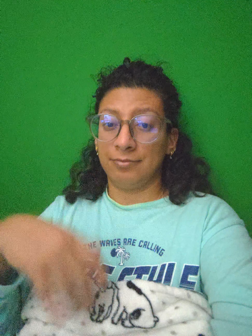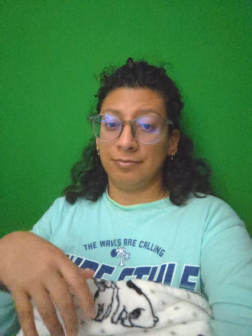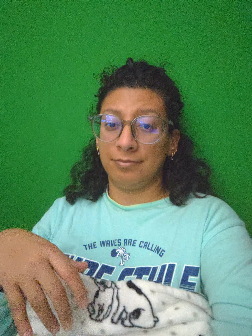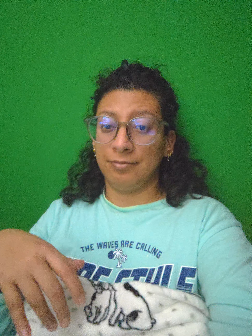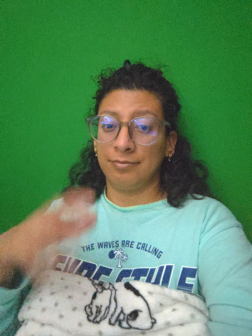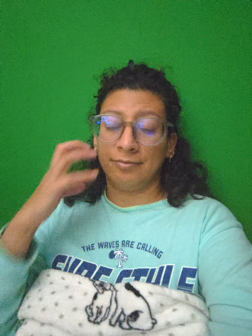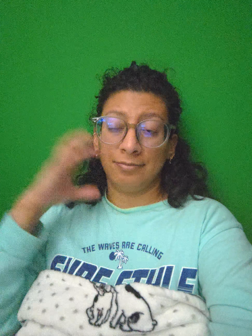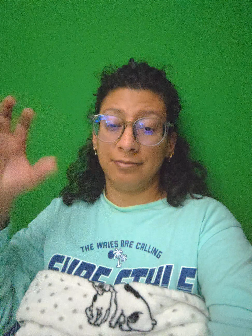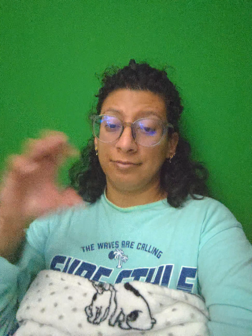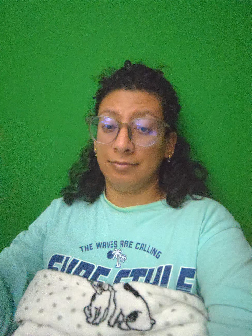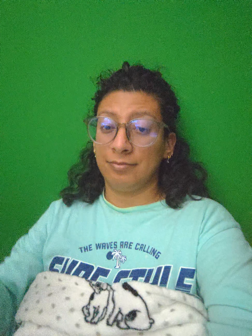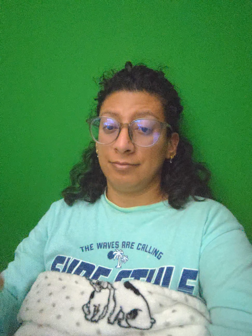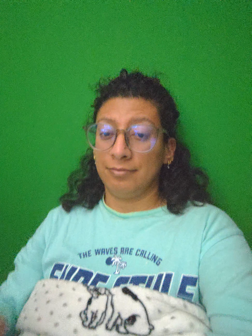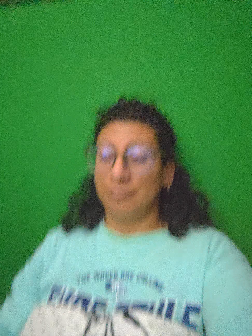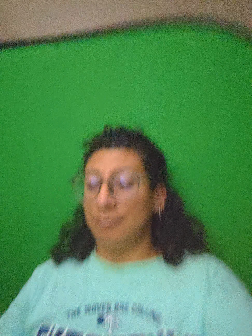loud